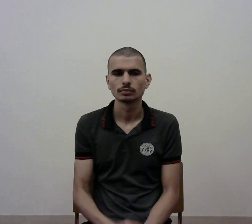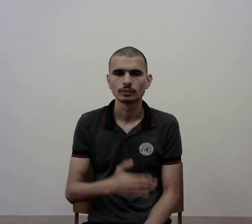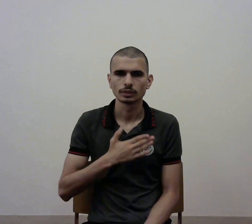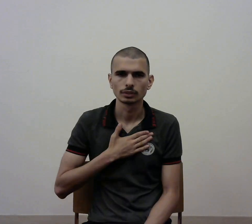mən